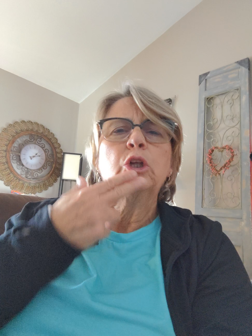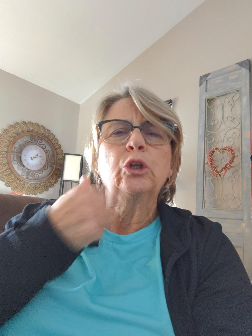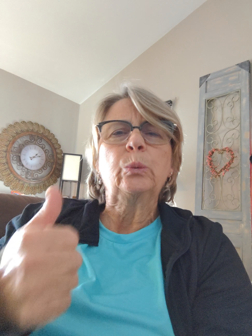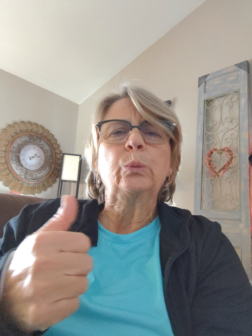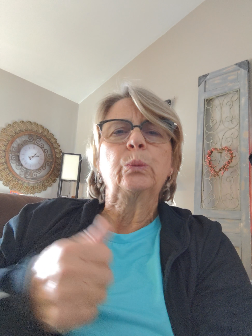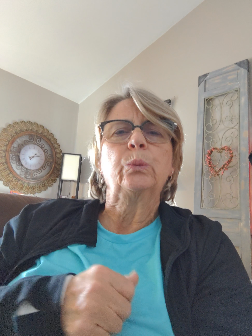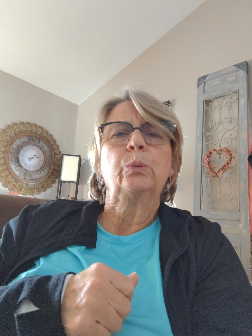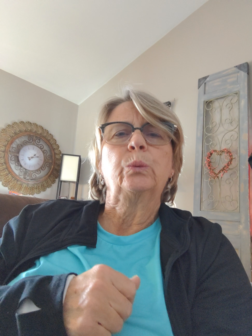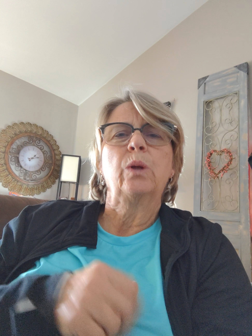cute